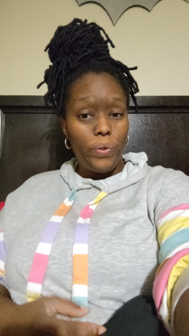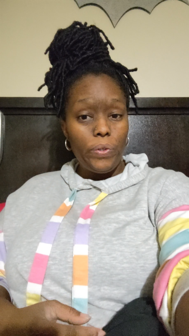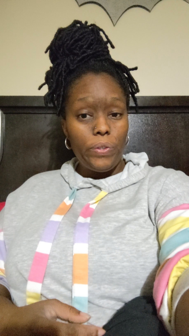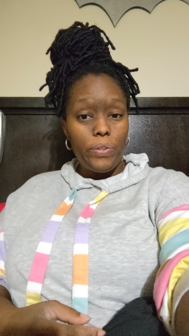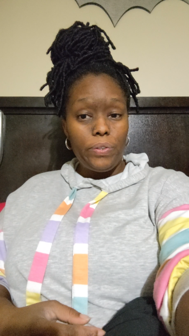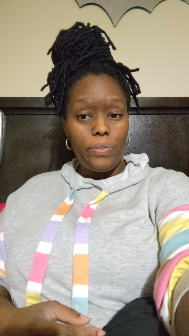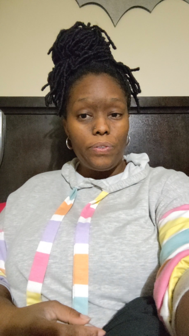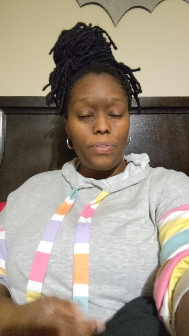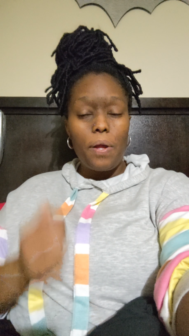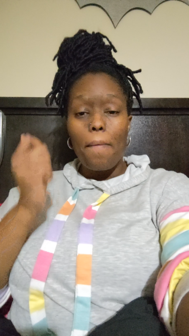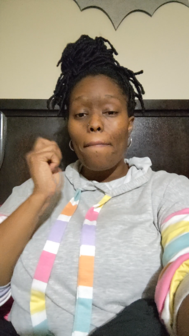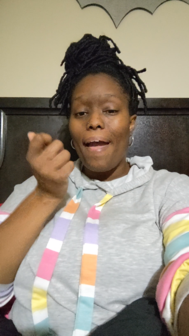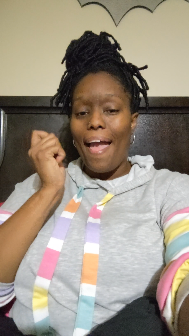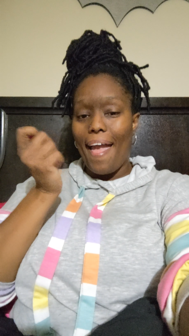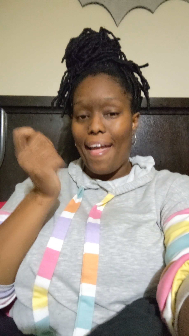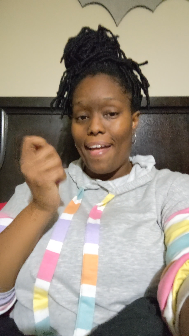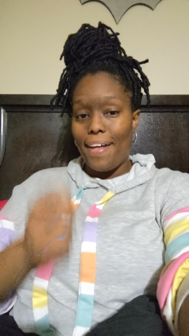bat